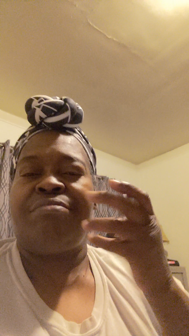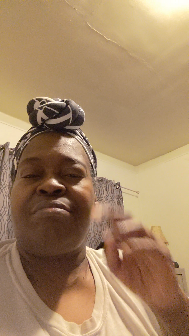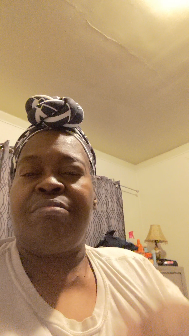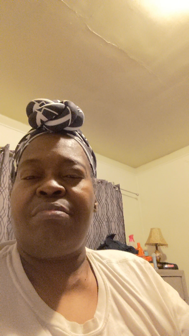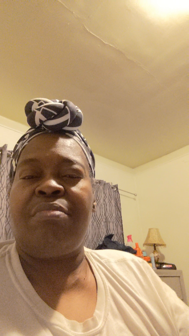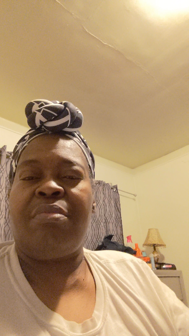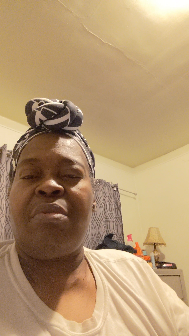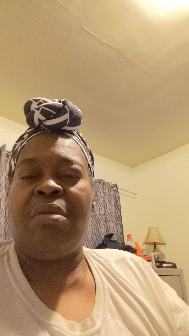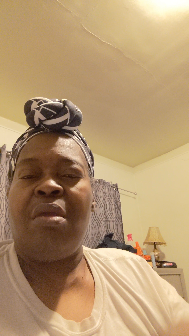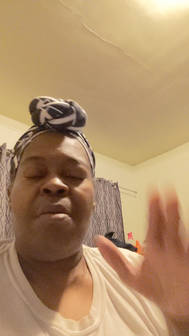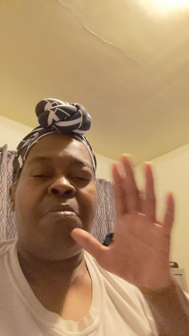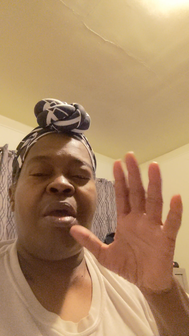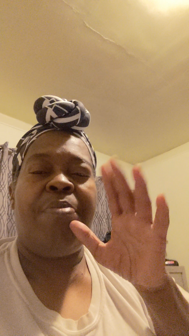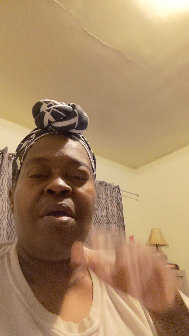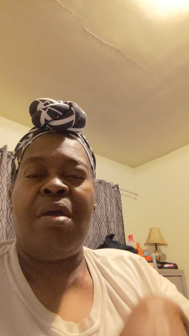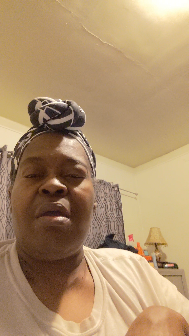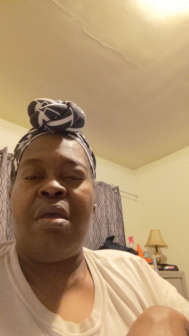mommy